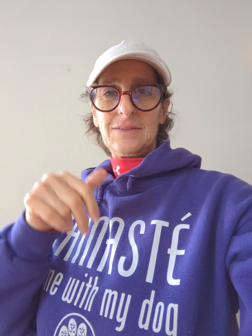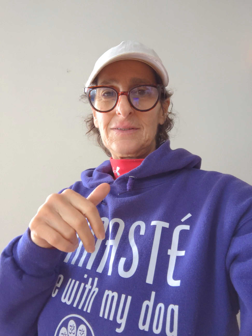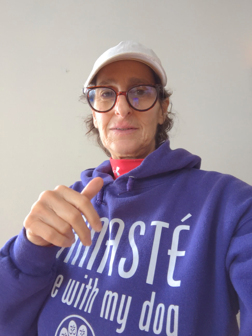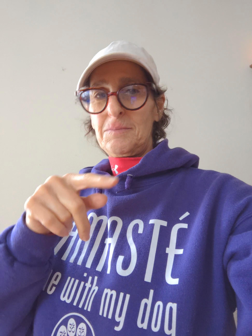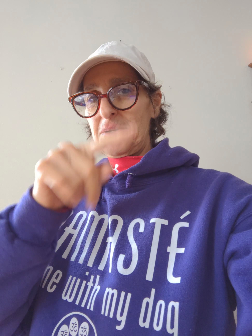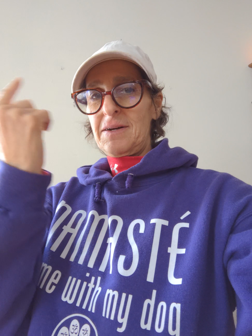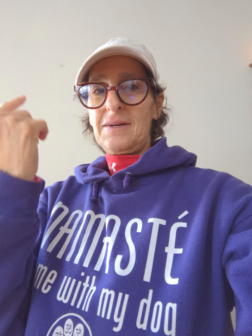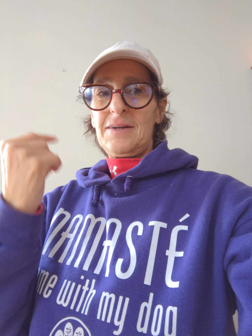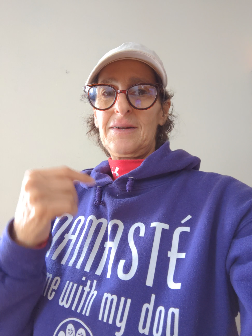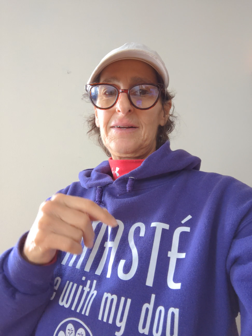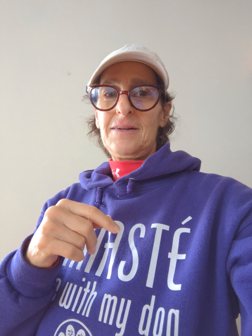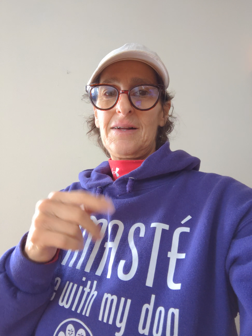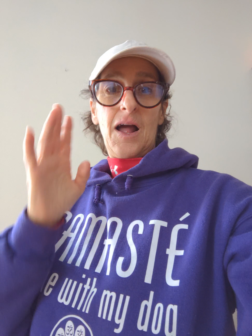black